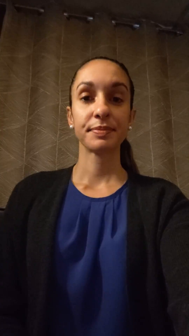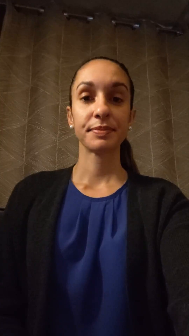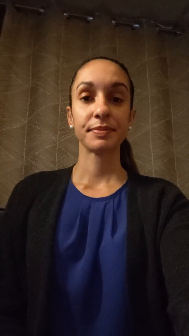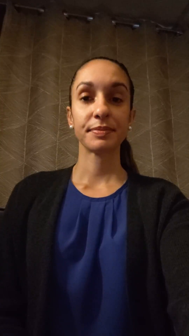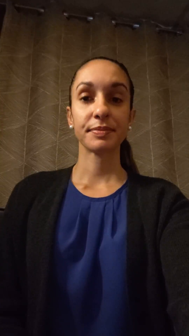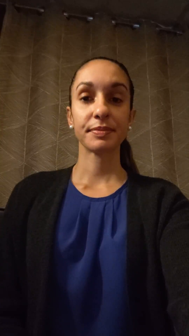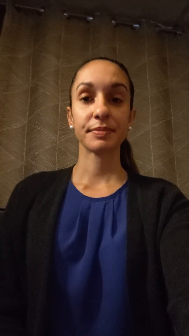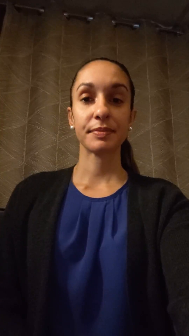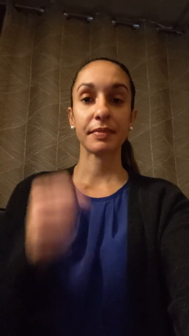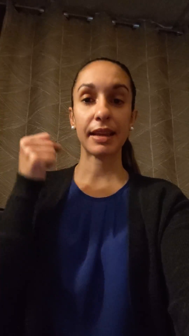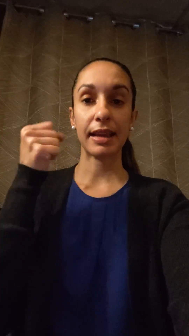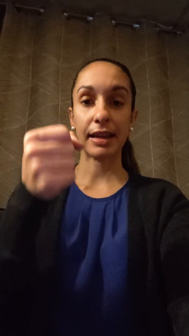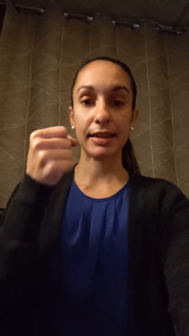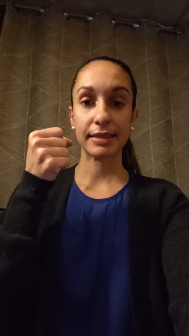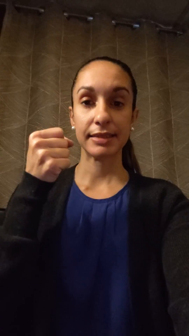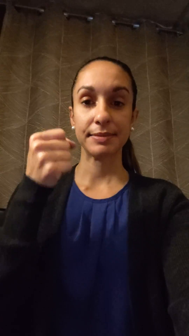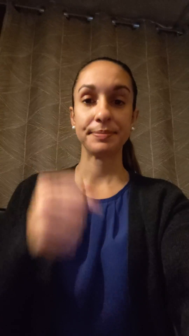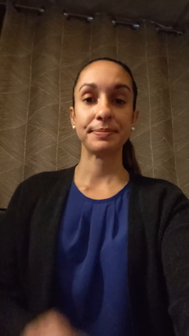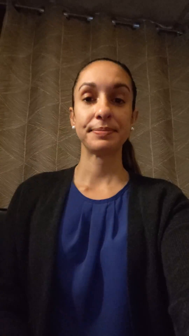hit